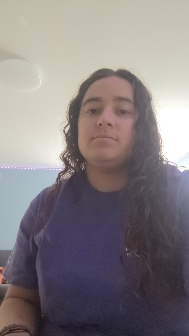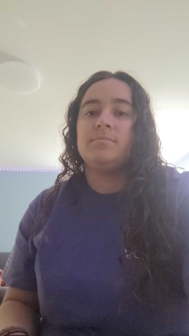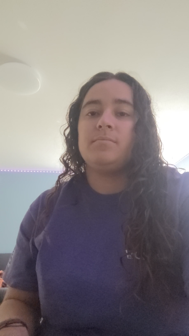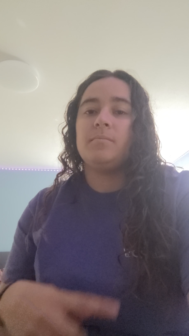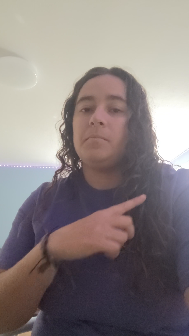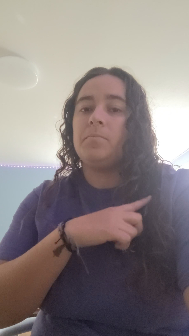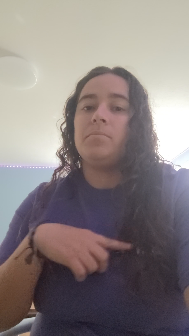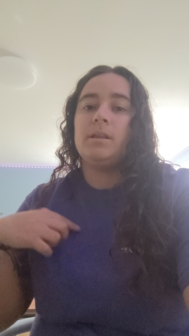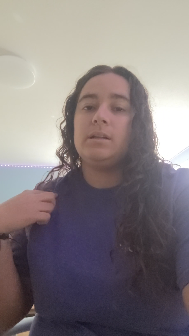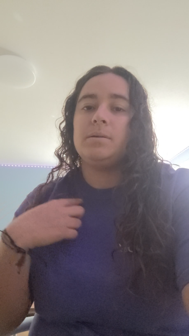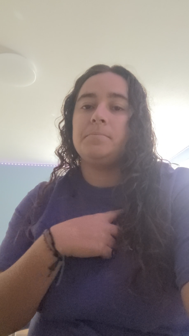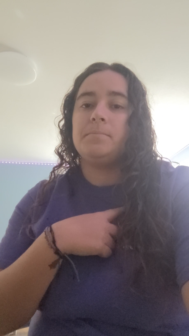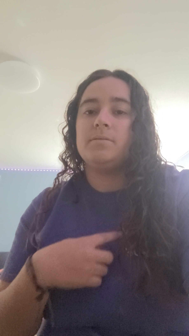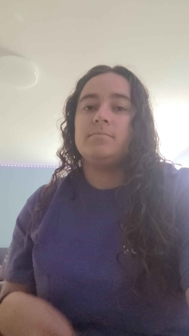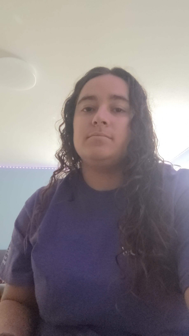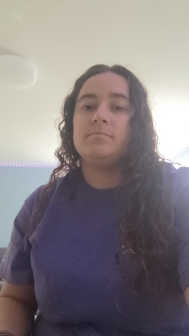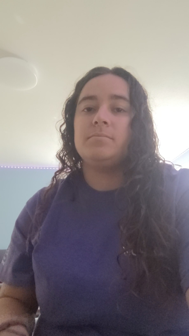bib